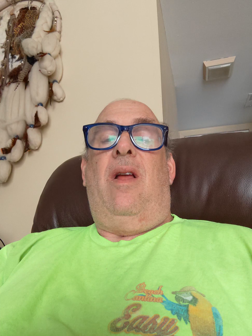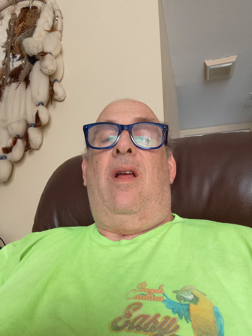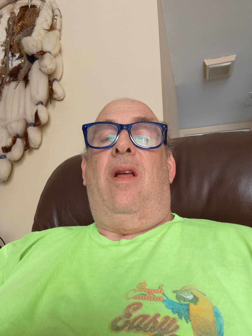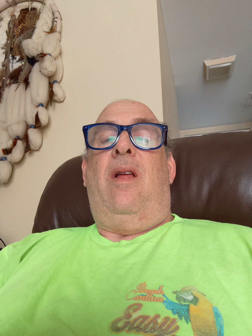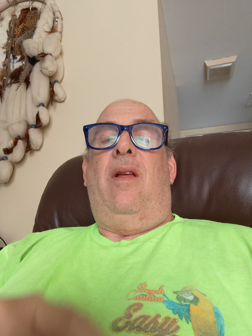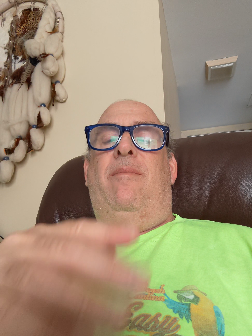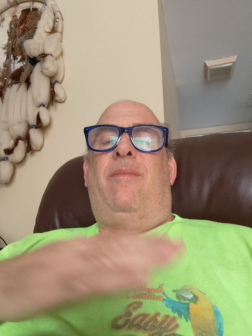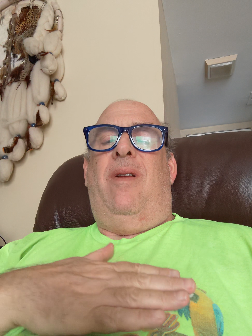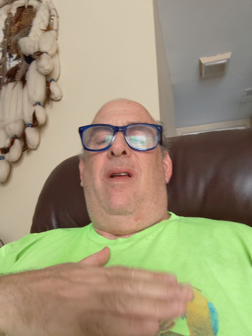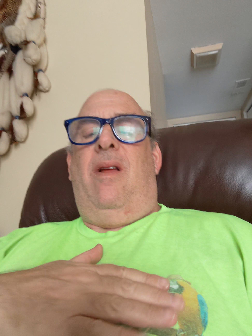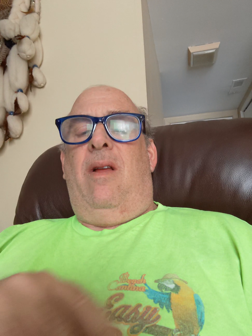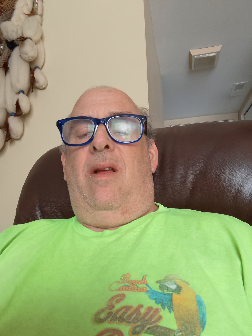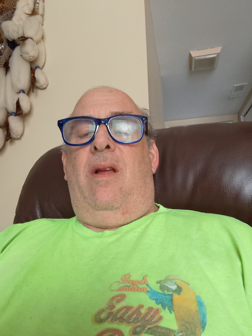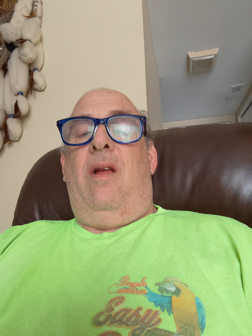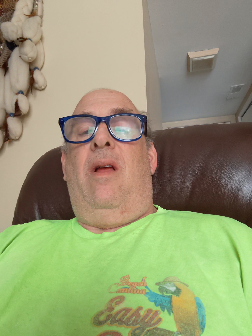my